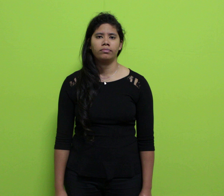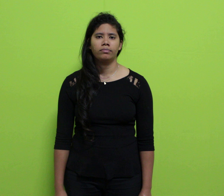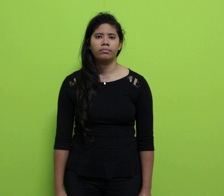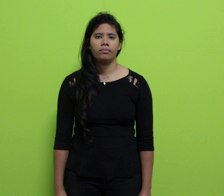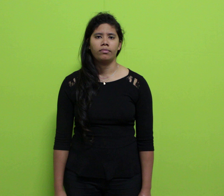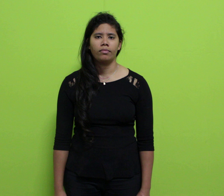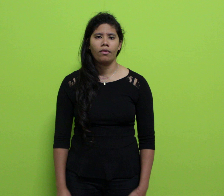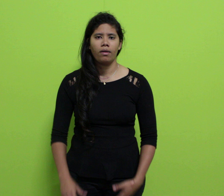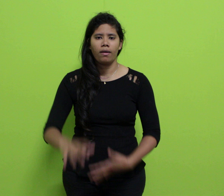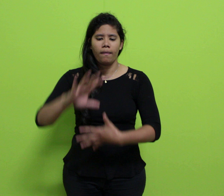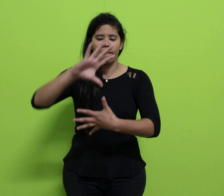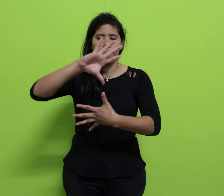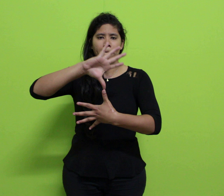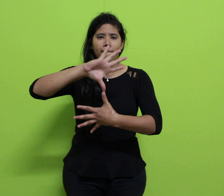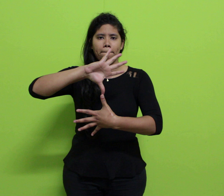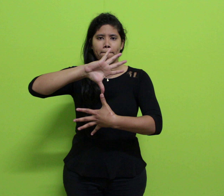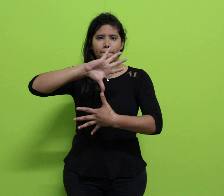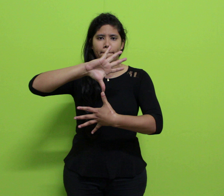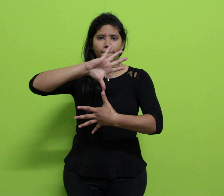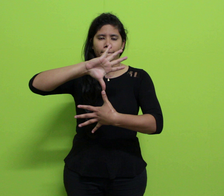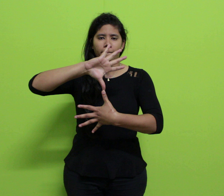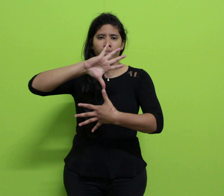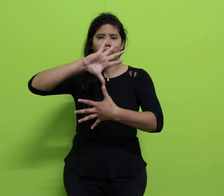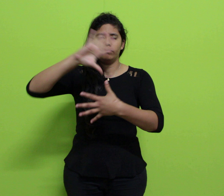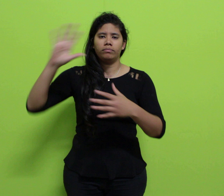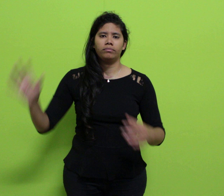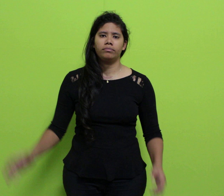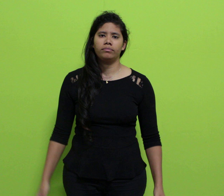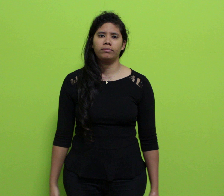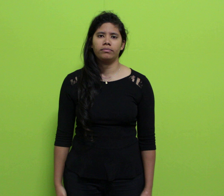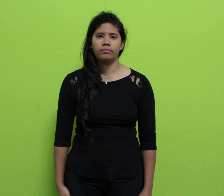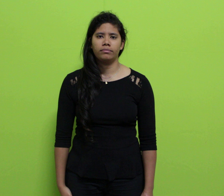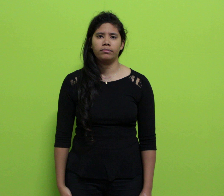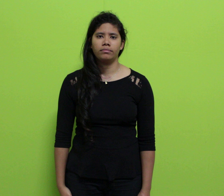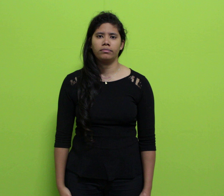América